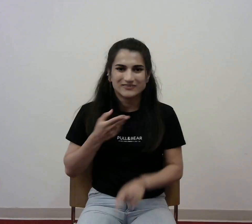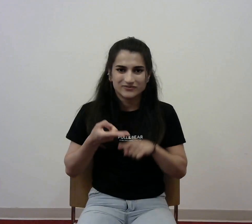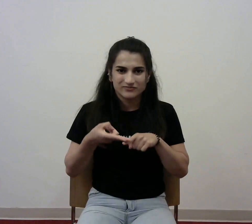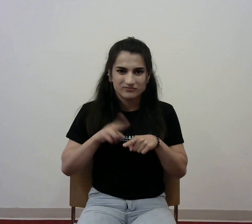bu